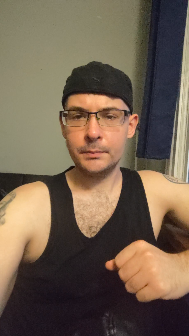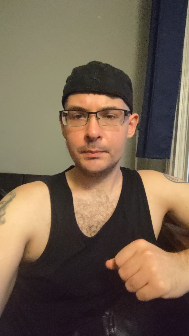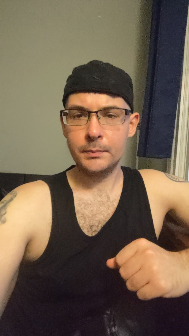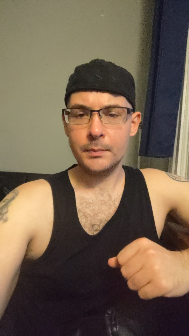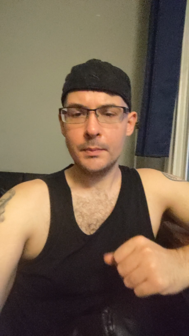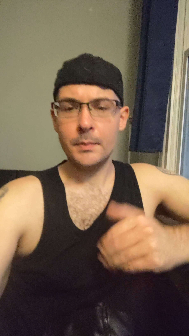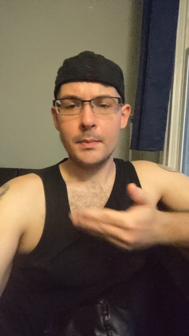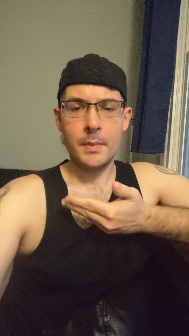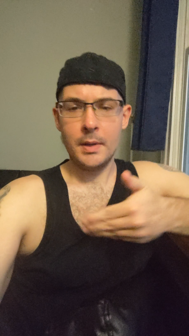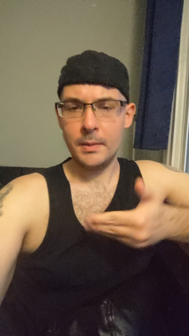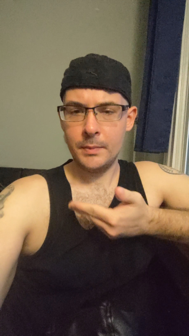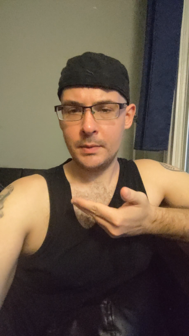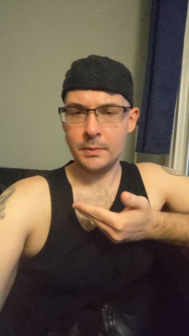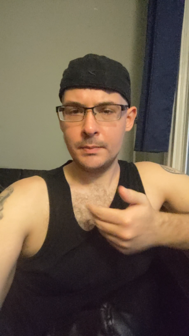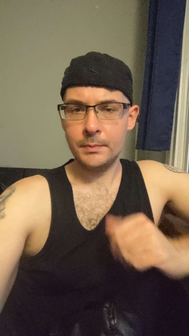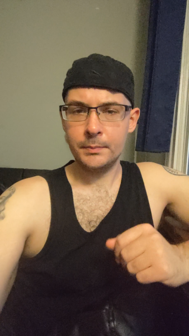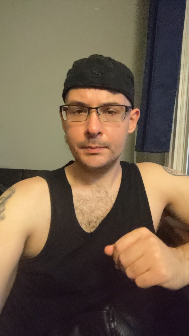baby